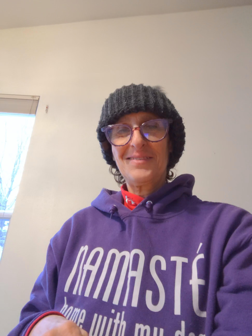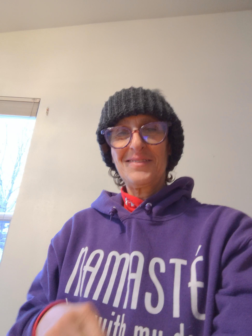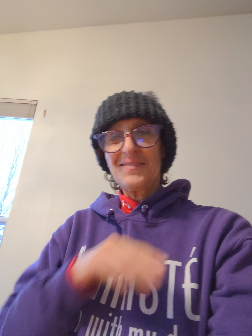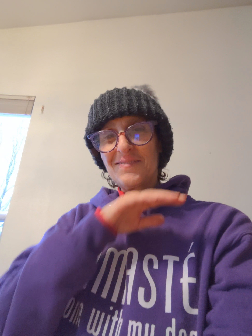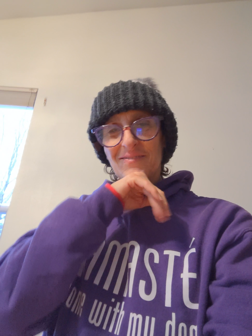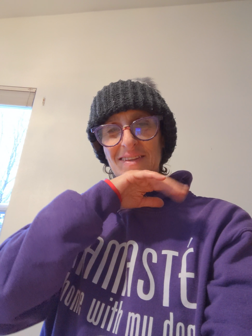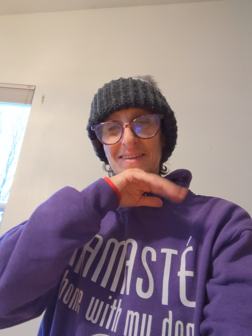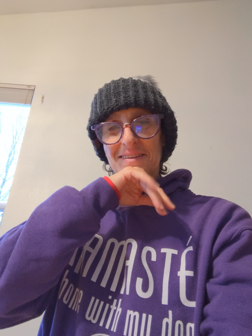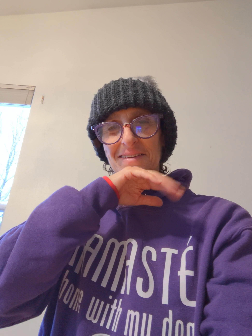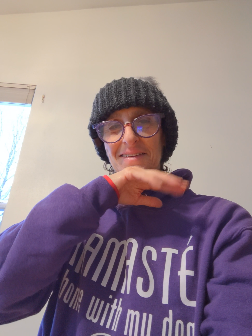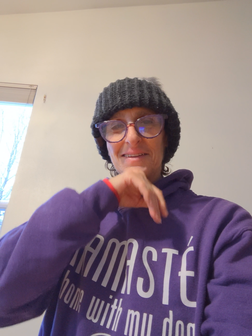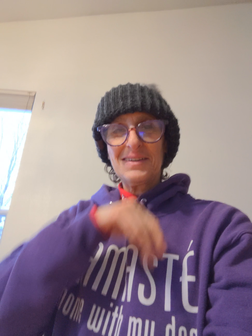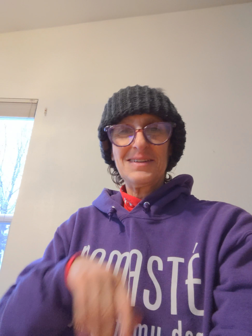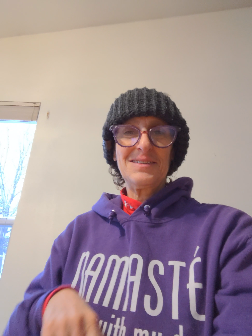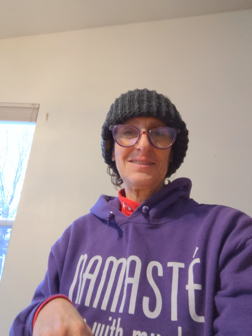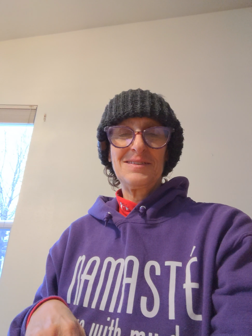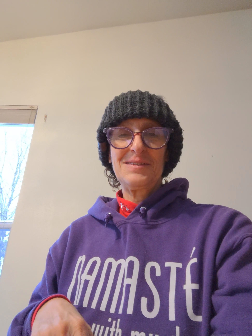pig